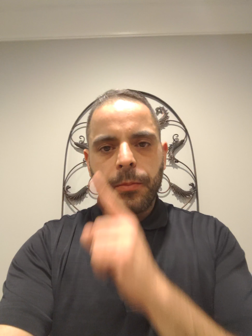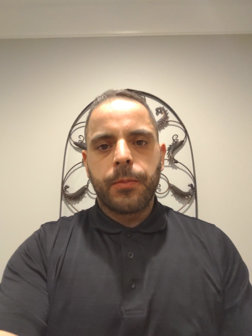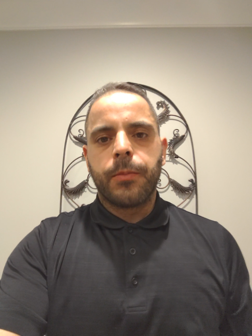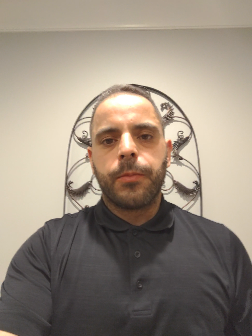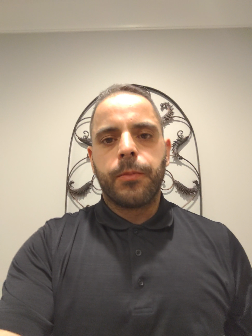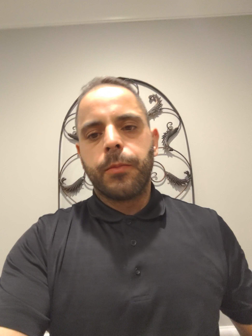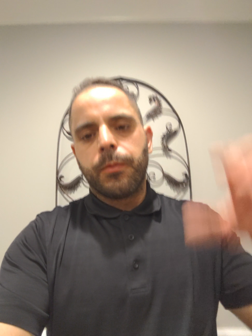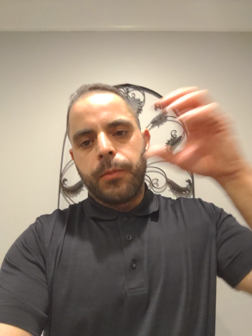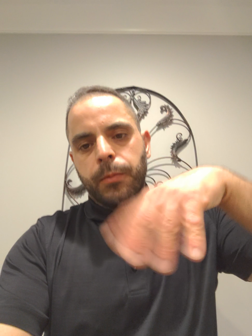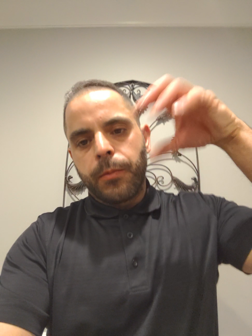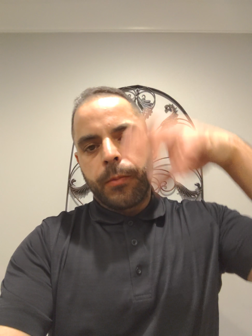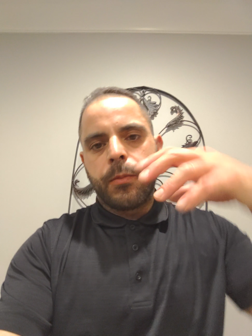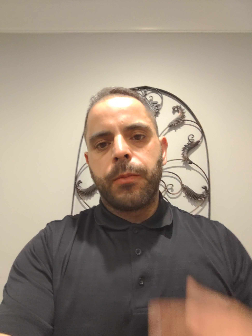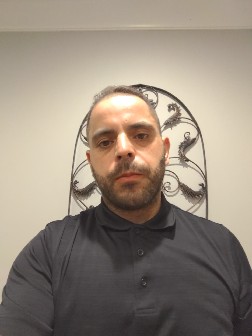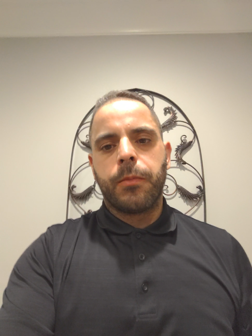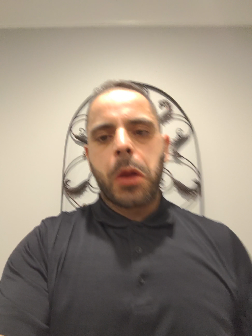rain